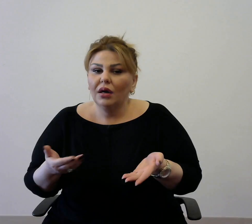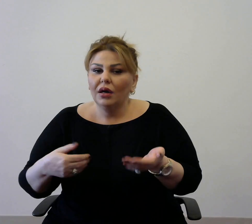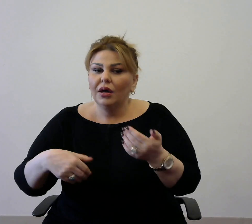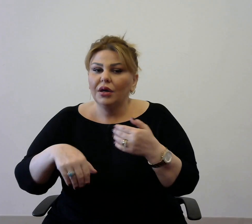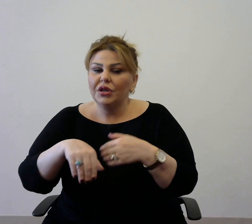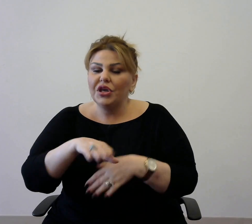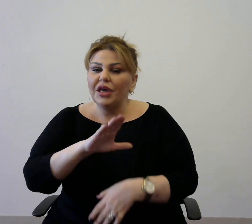gedə